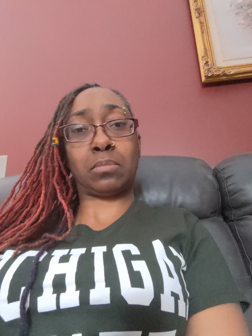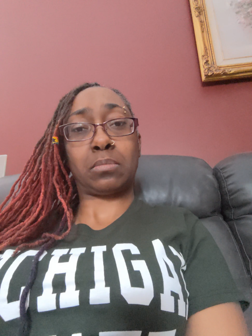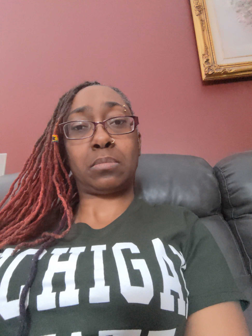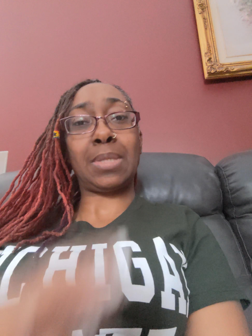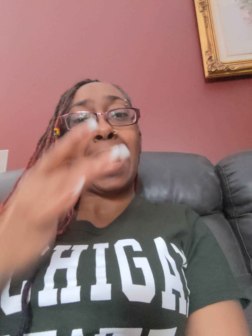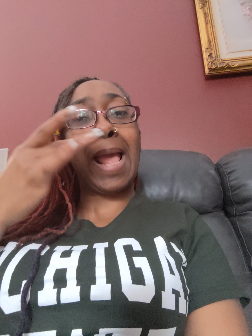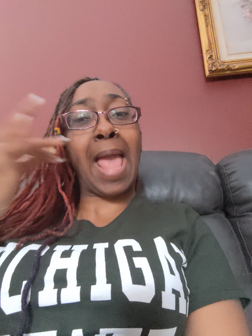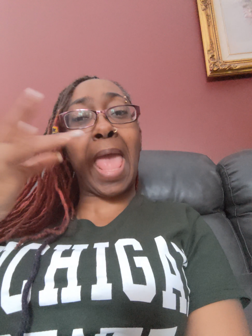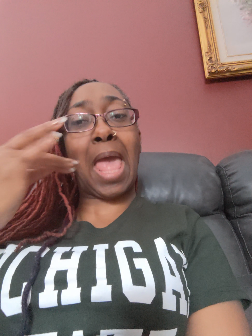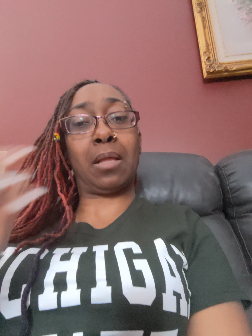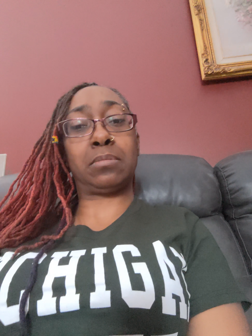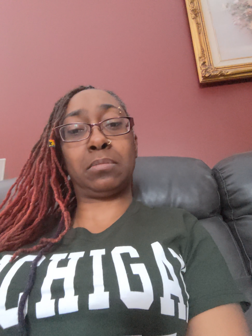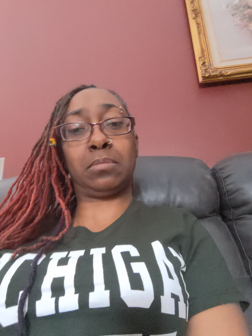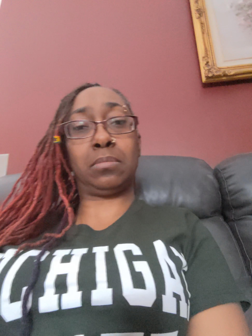cat